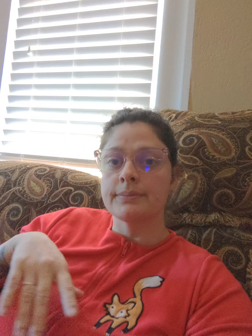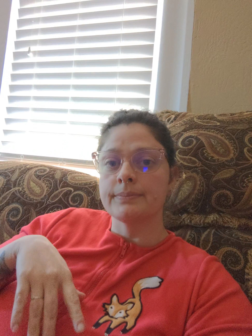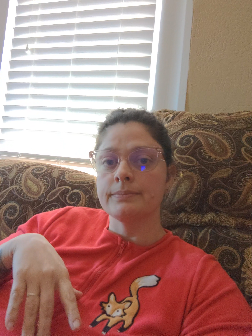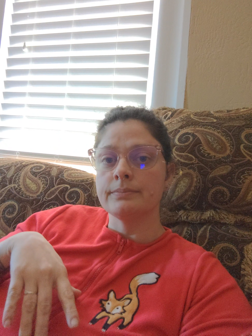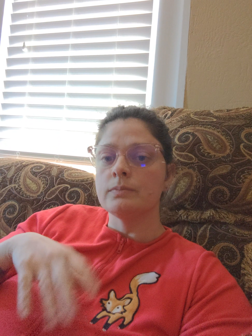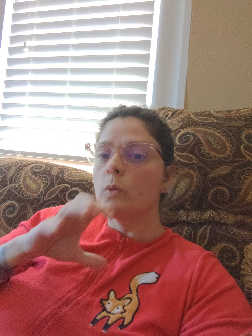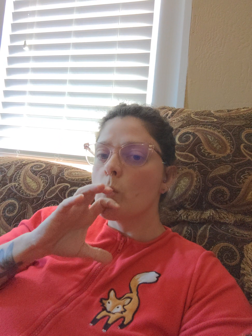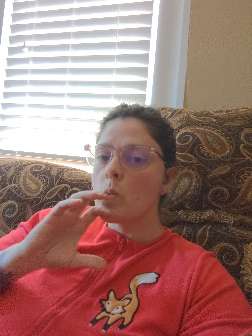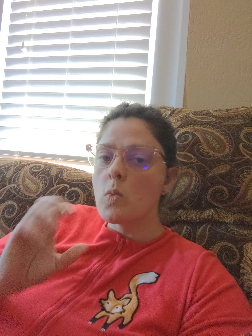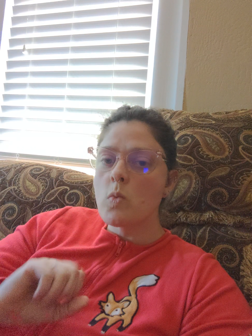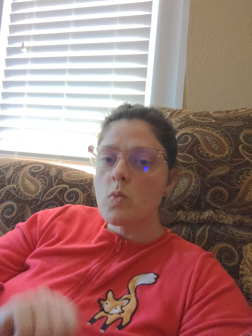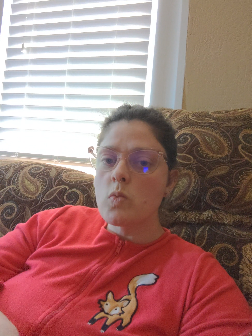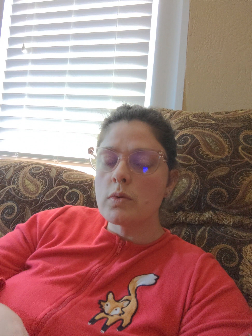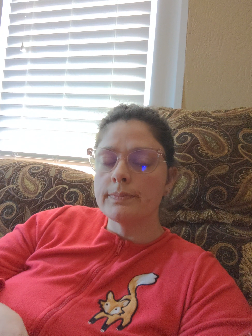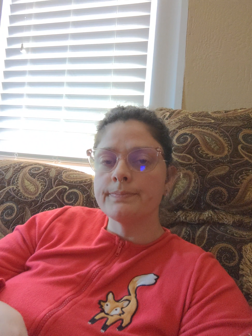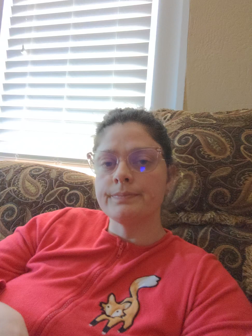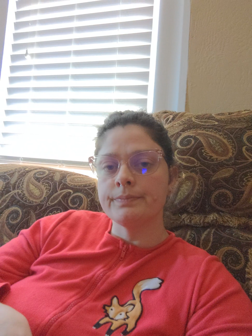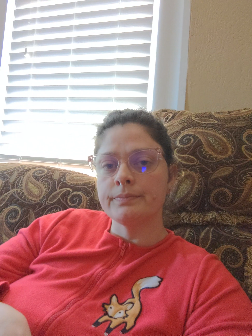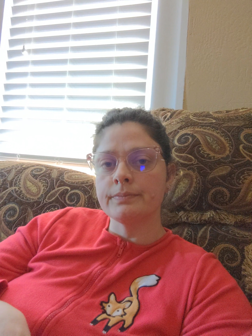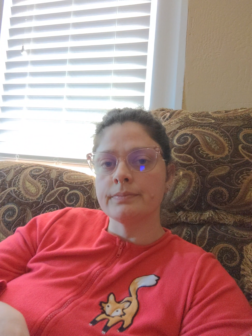old